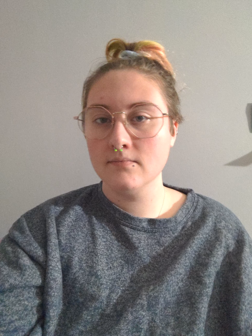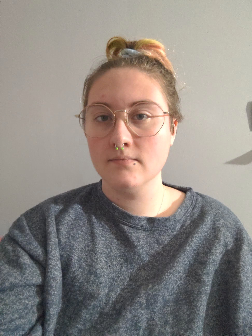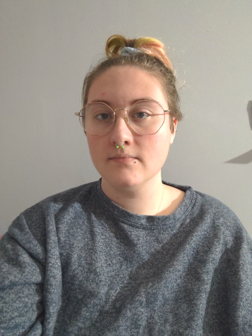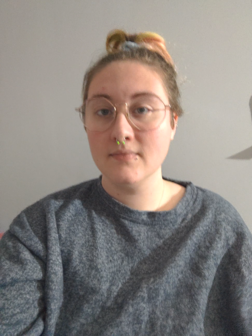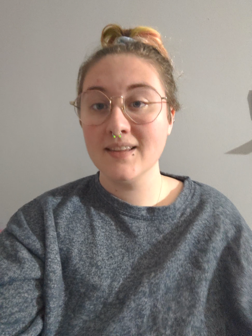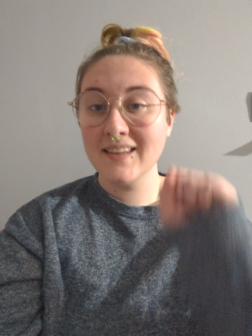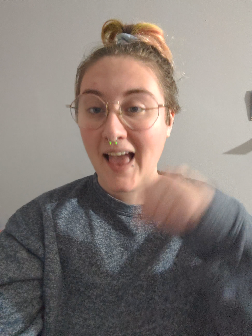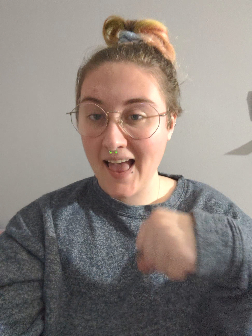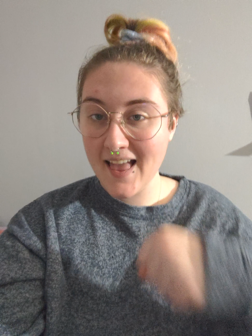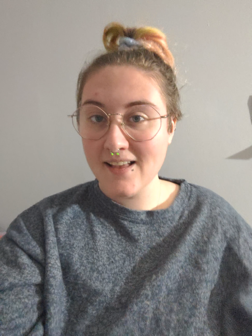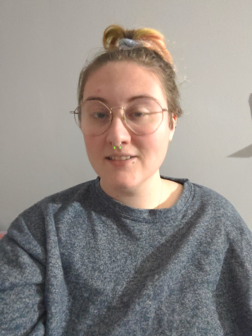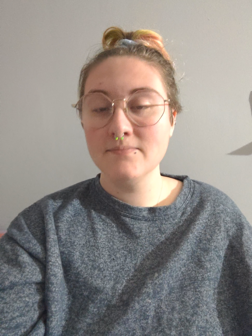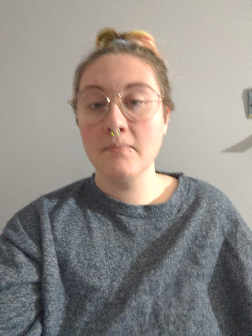can